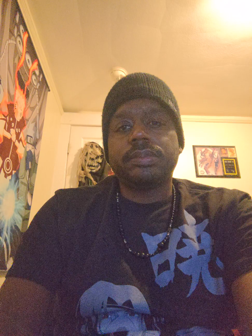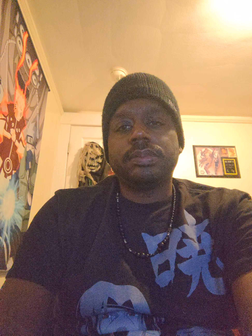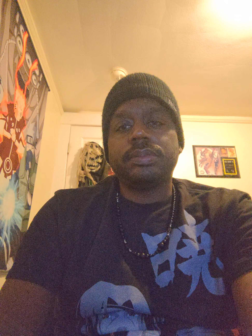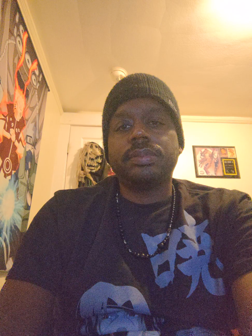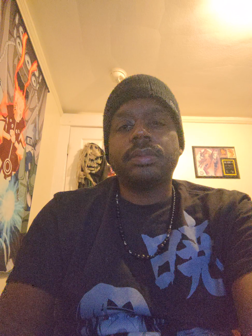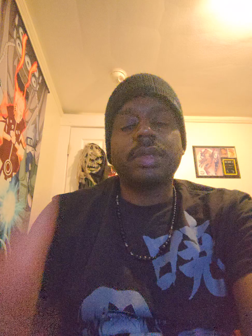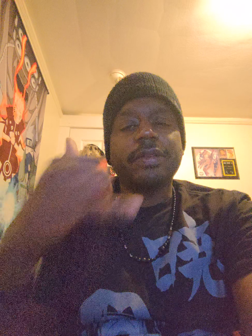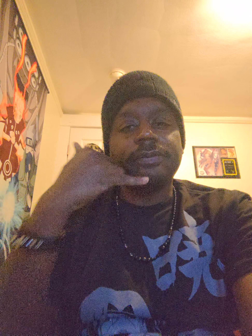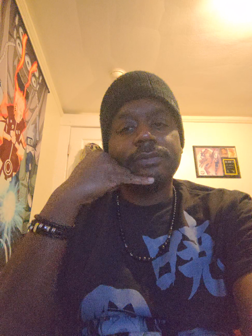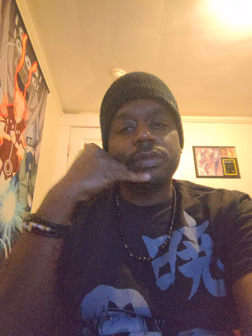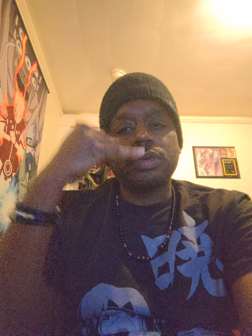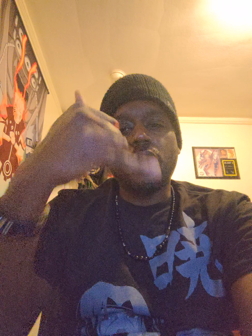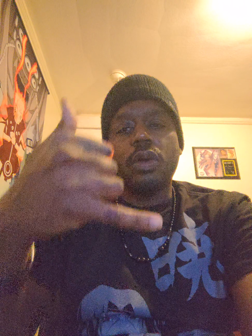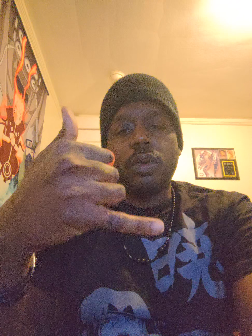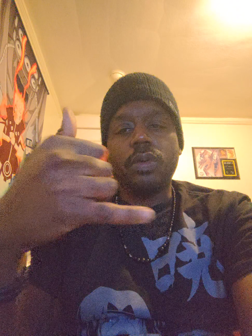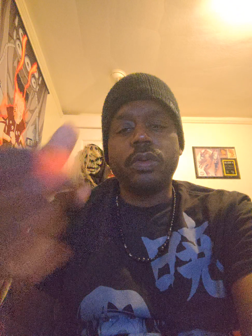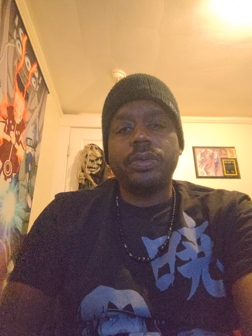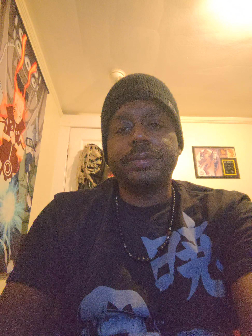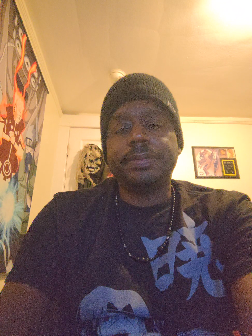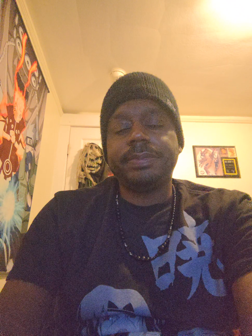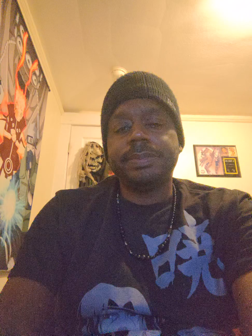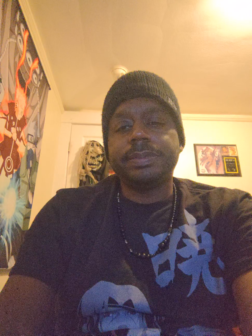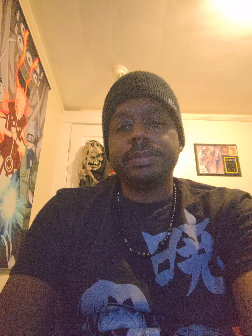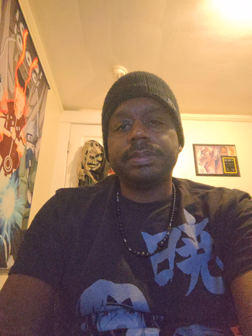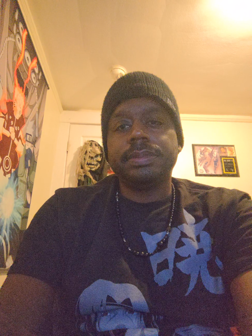call on the phone